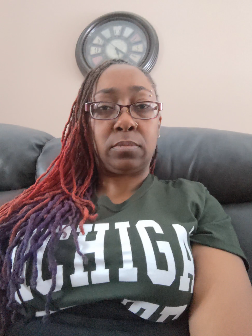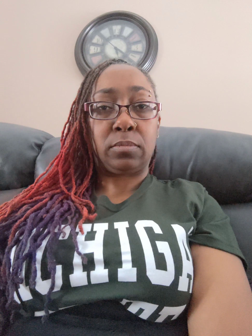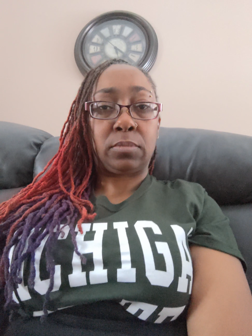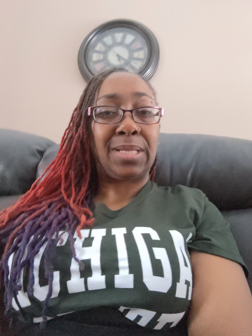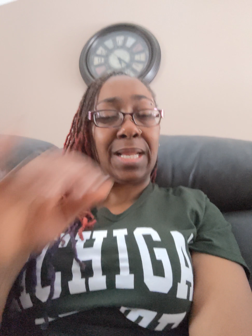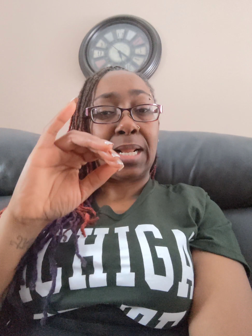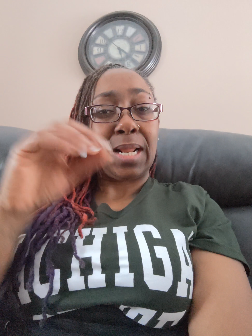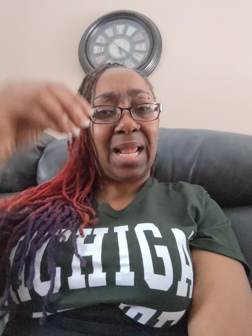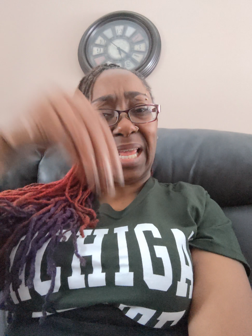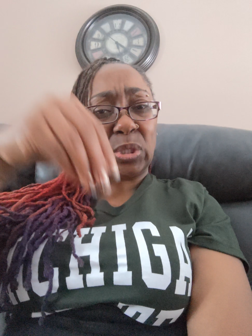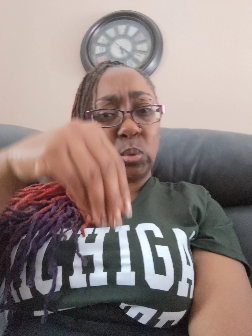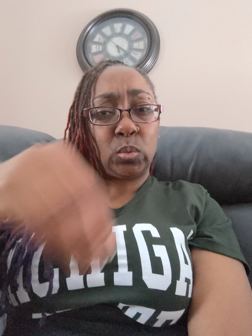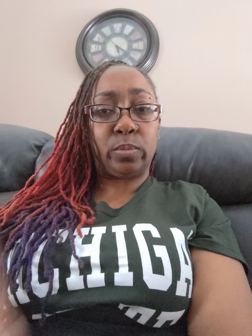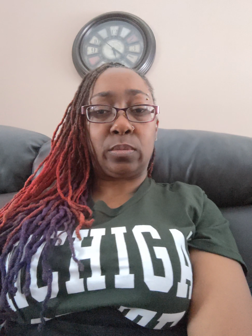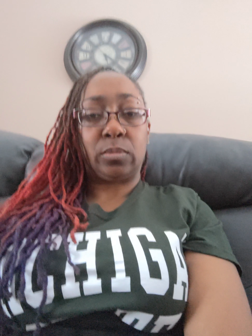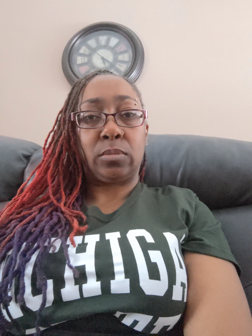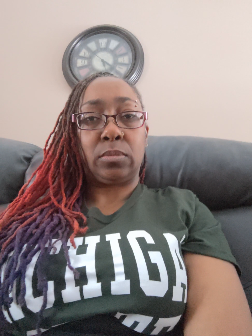into